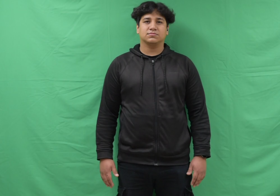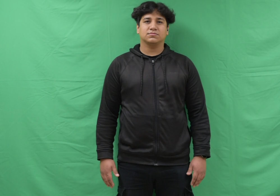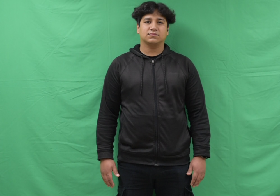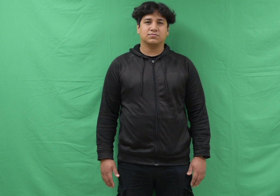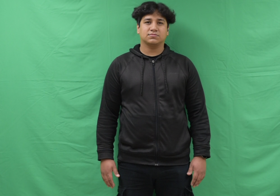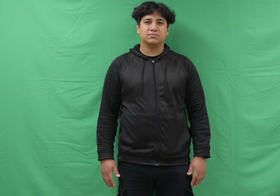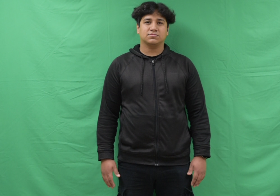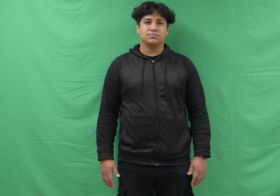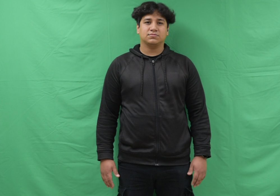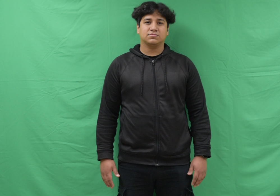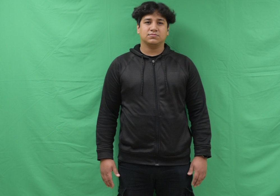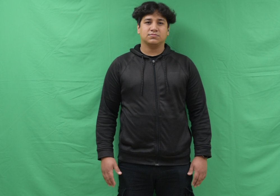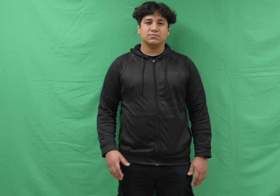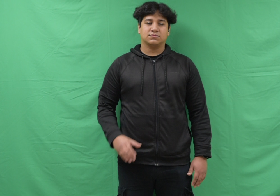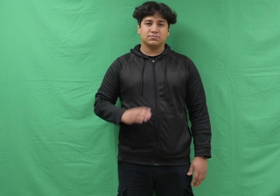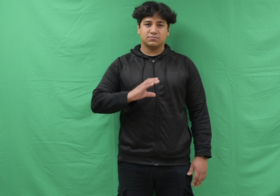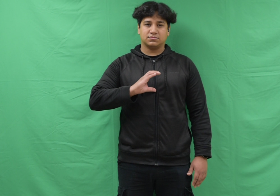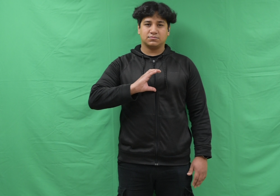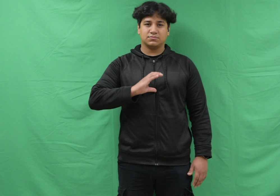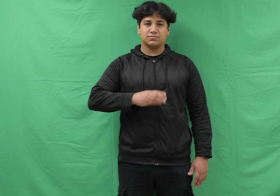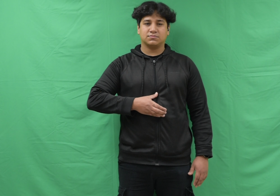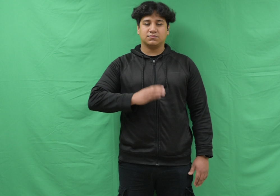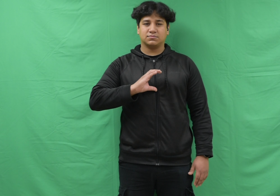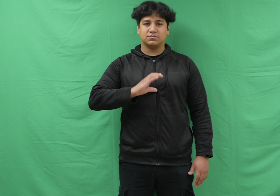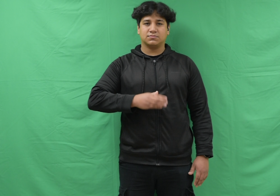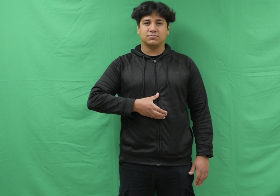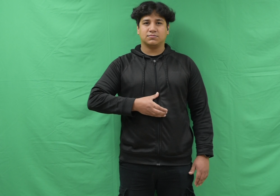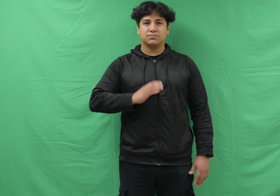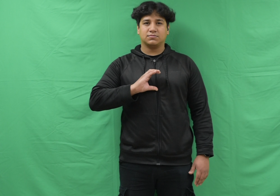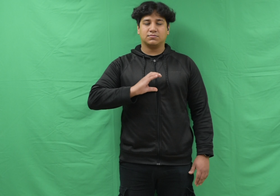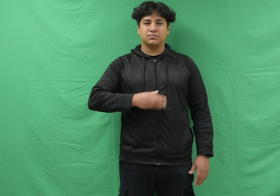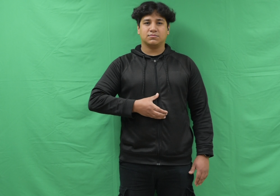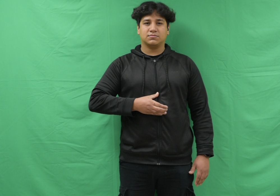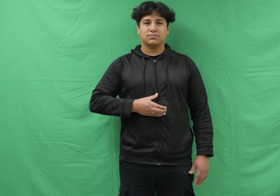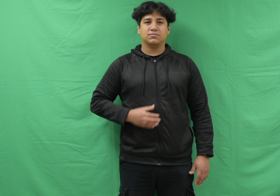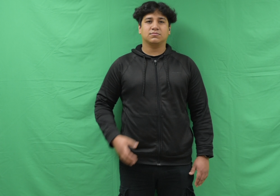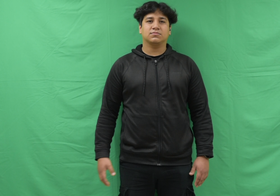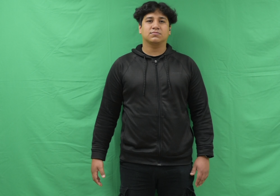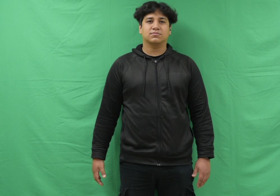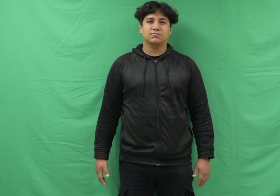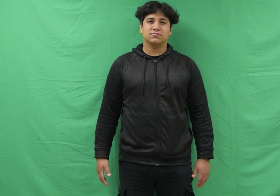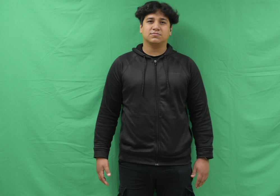cáncer